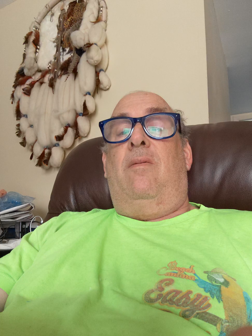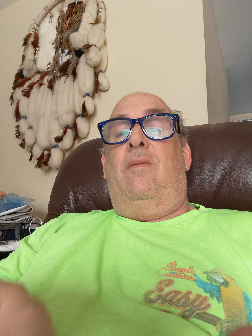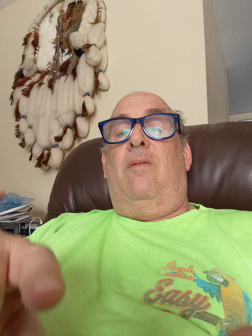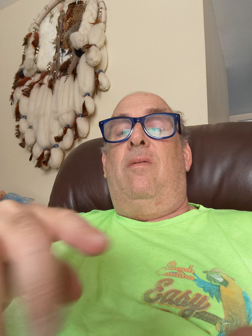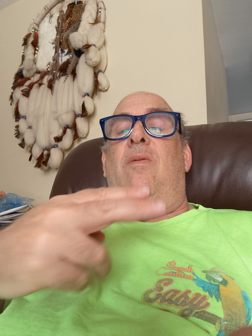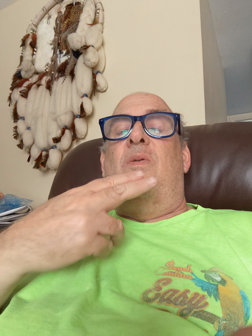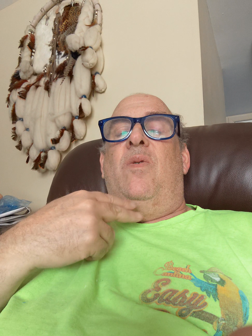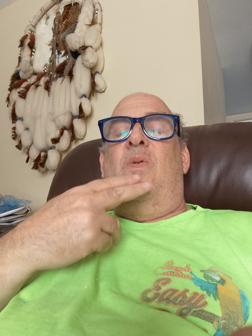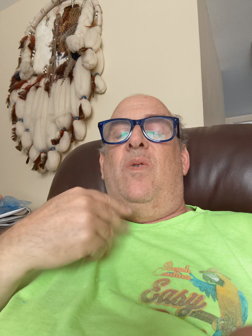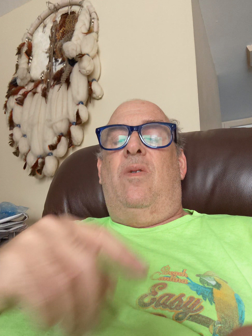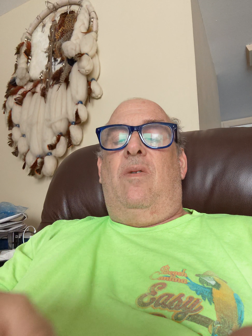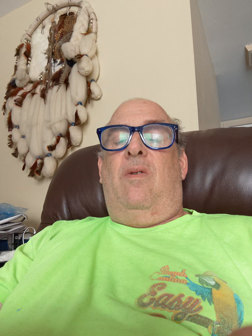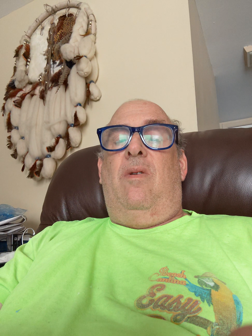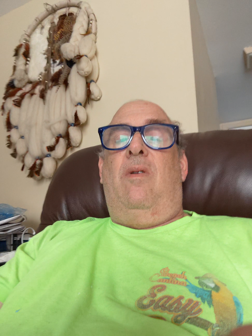cute